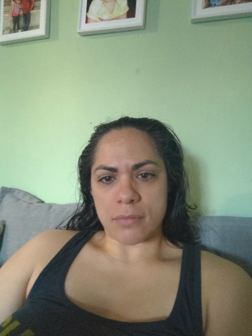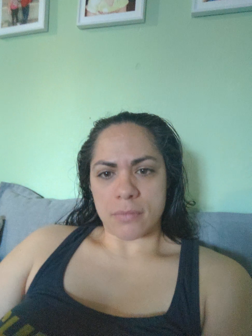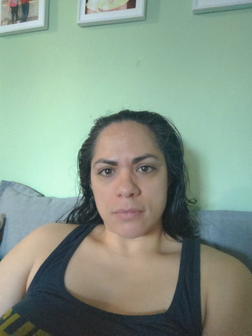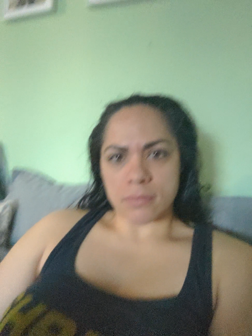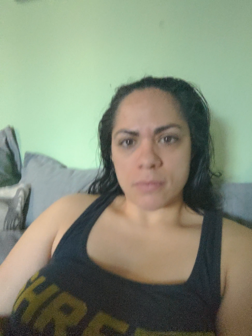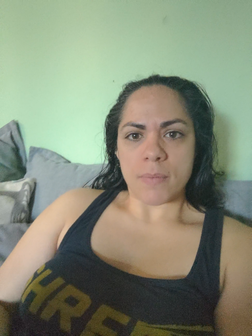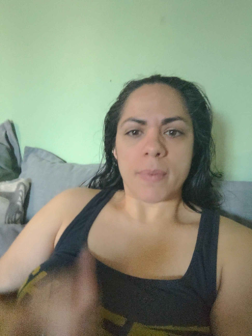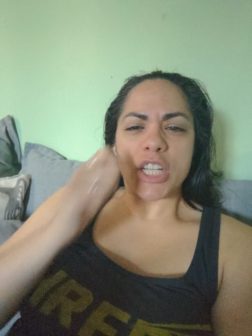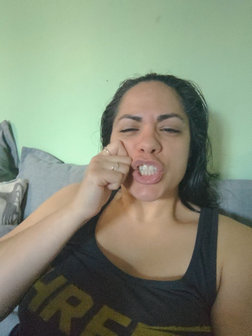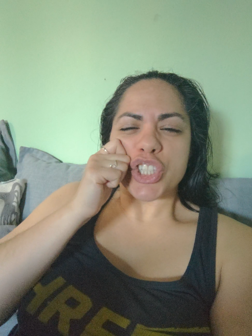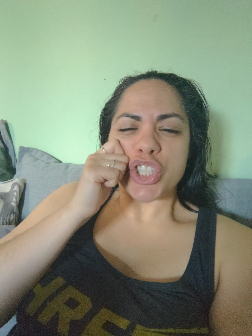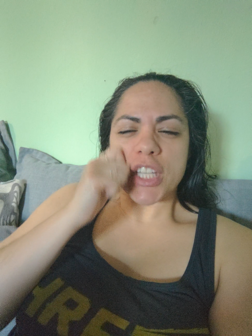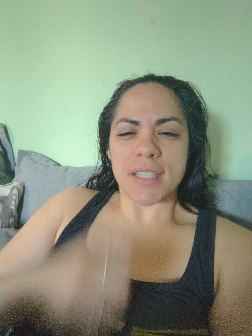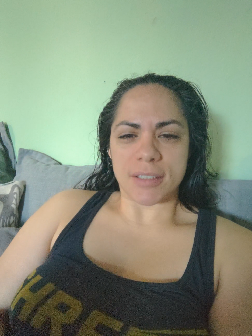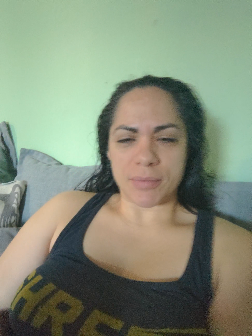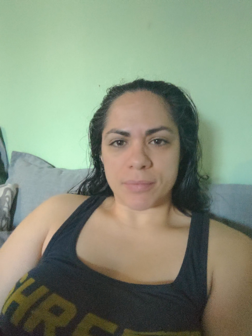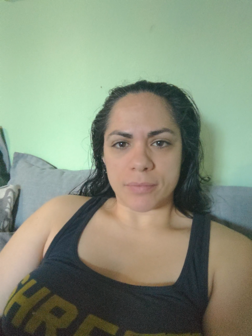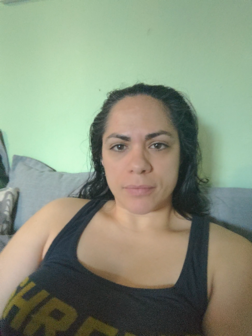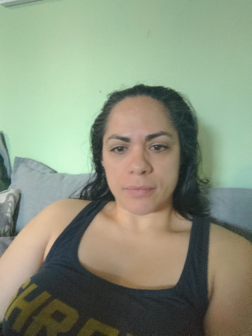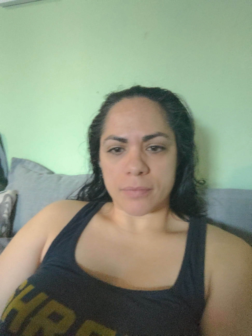cheek